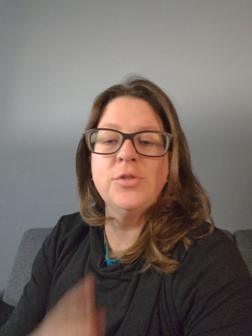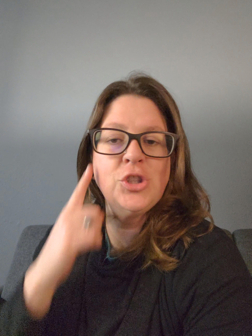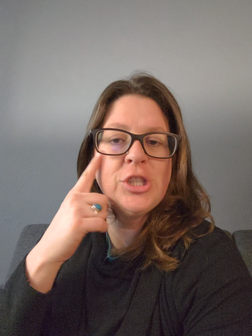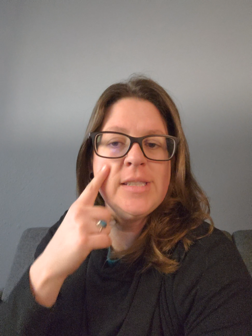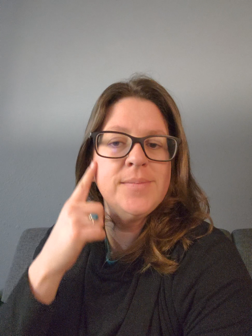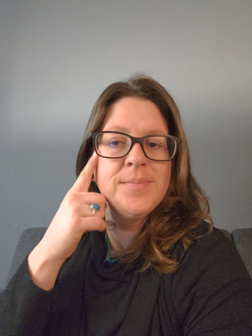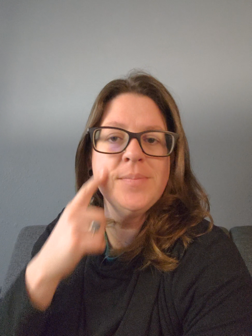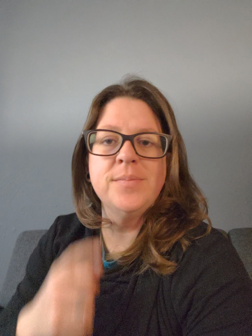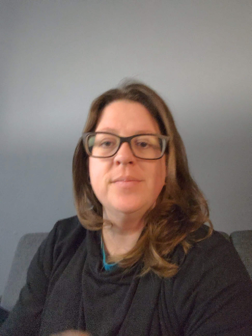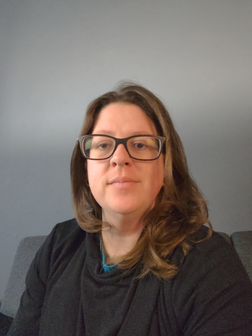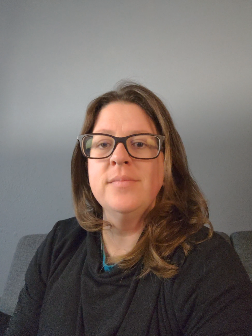cheek